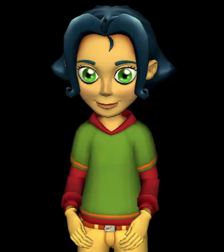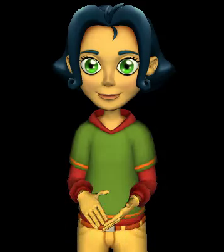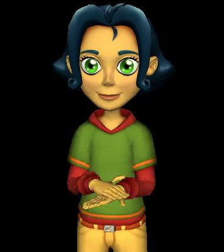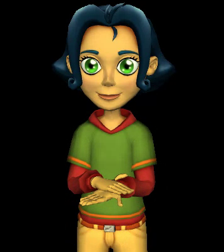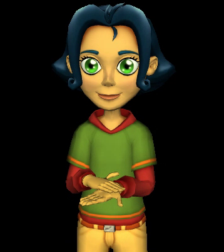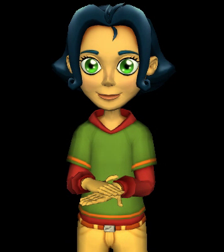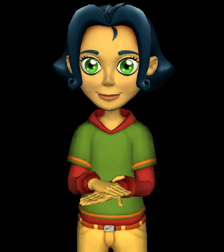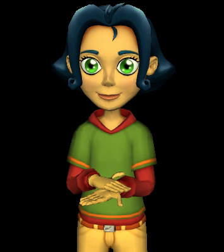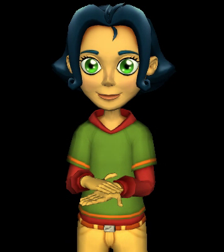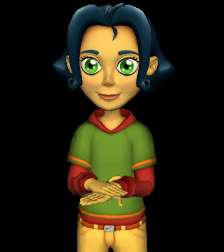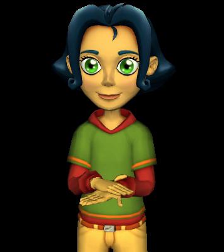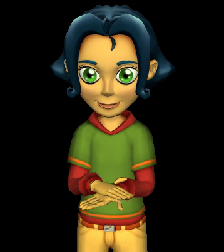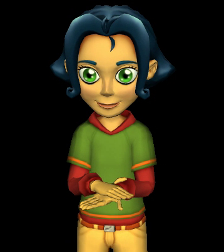يغفر